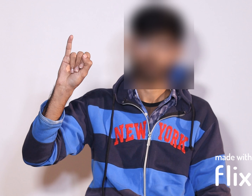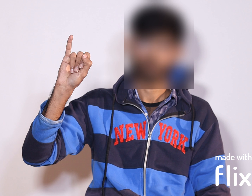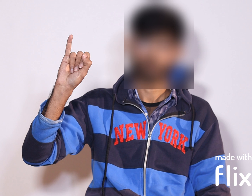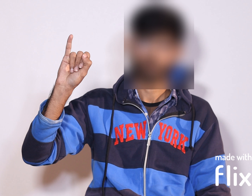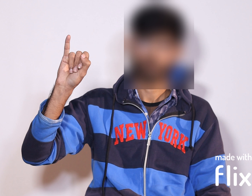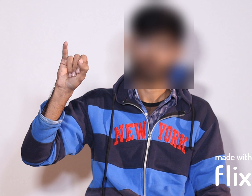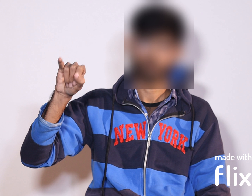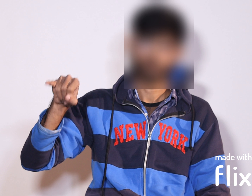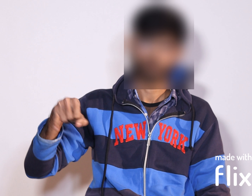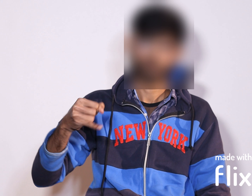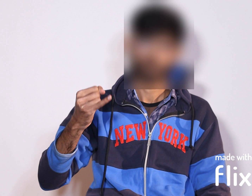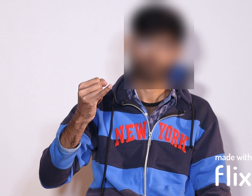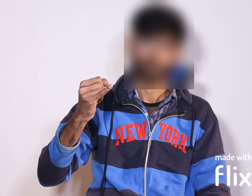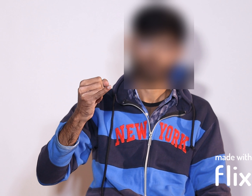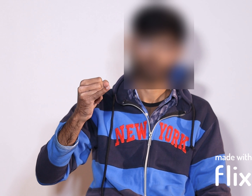ج